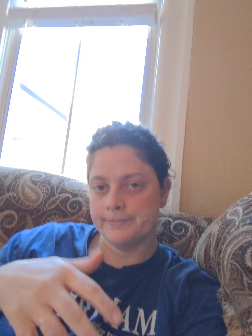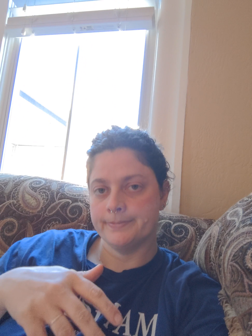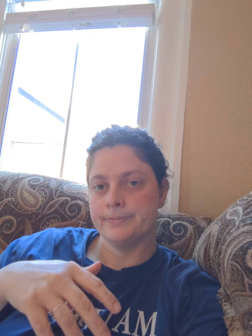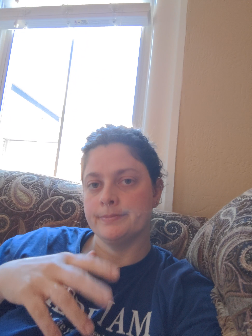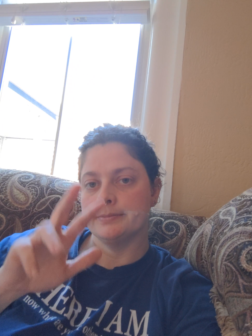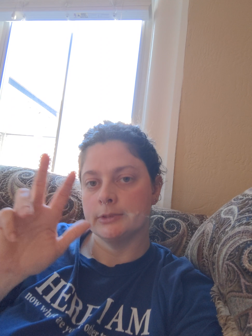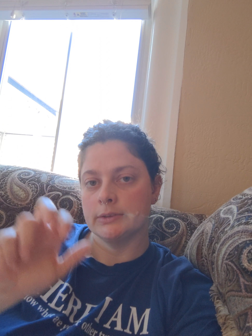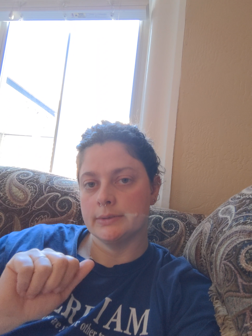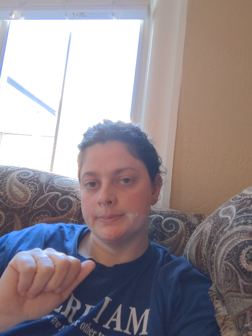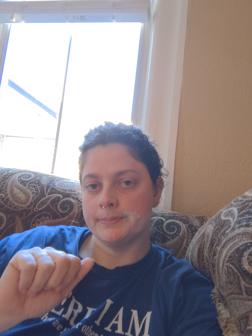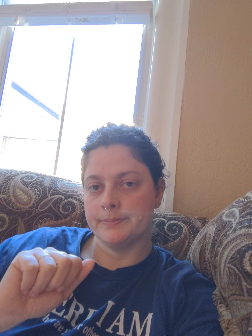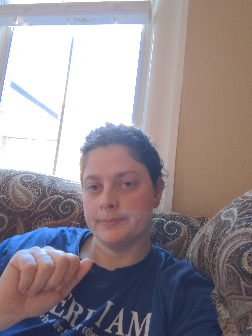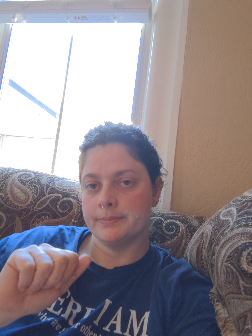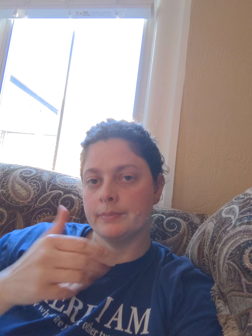pizza